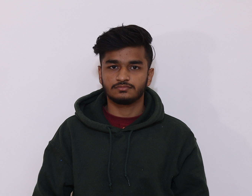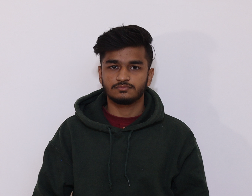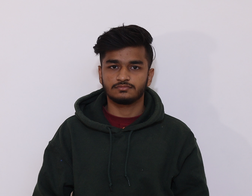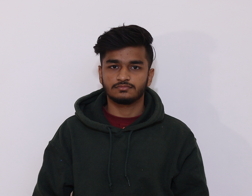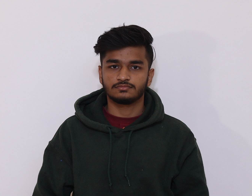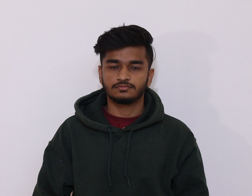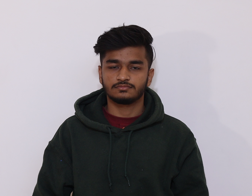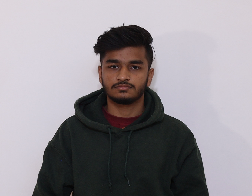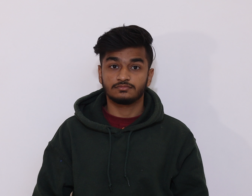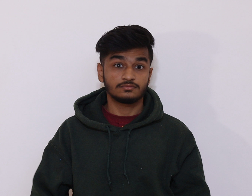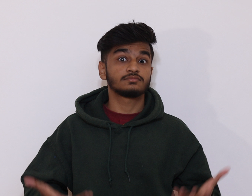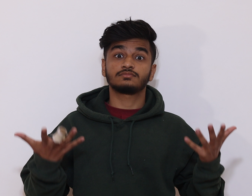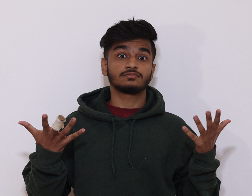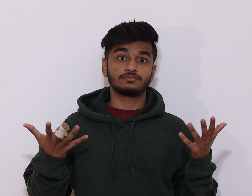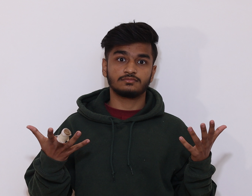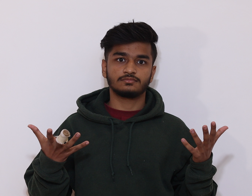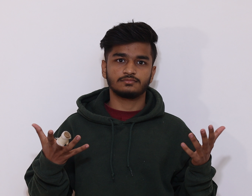surprise